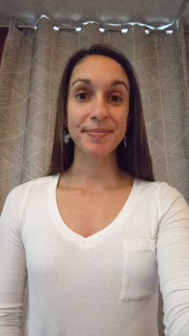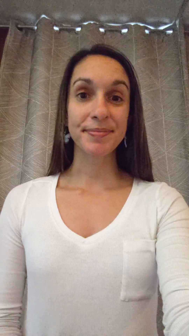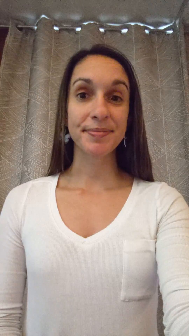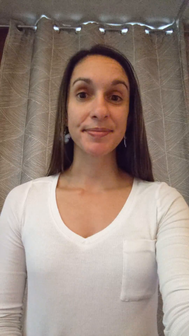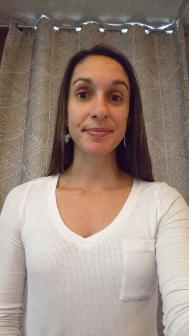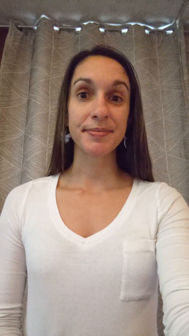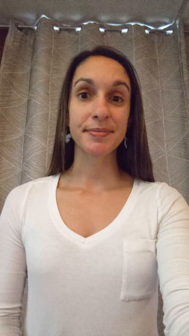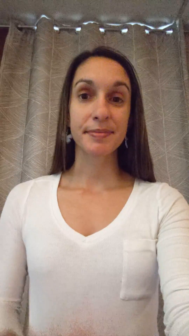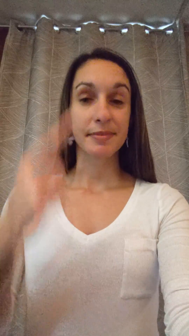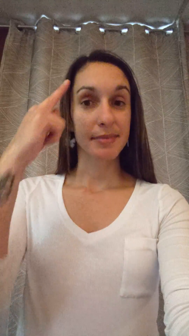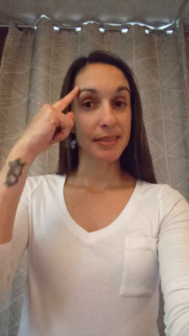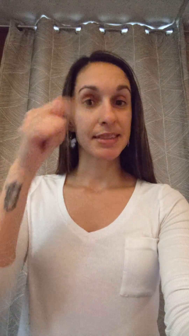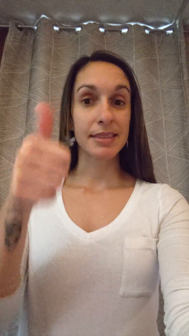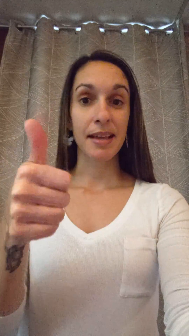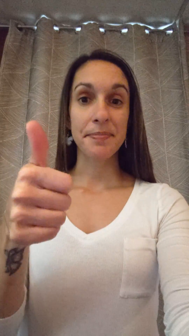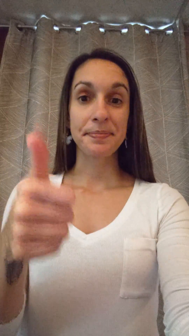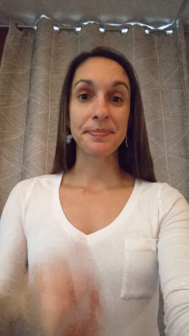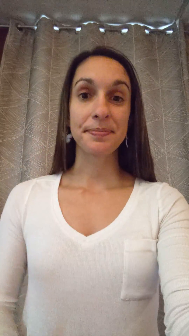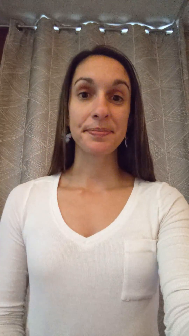dime